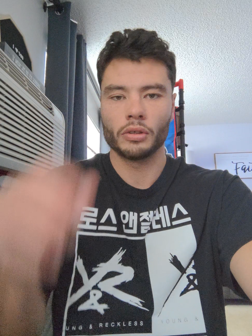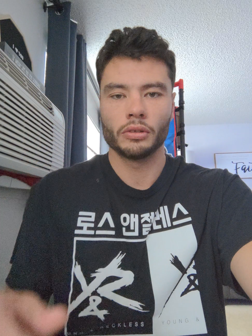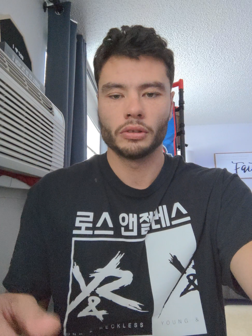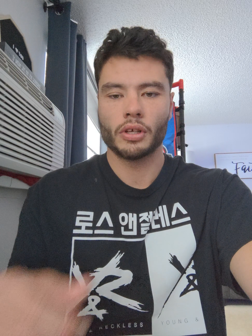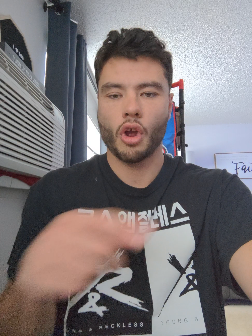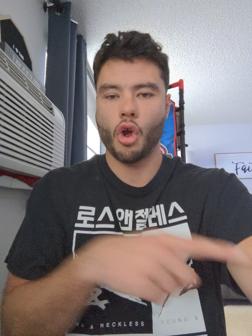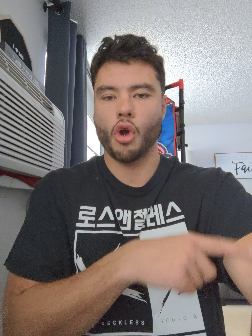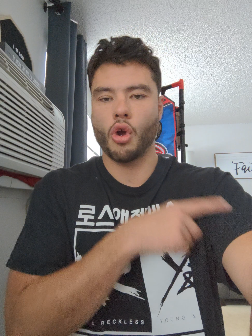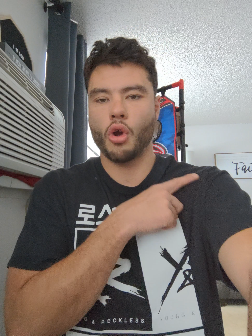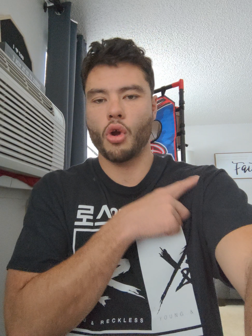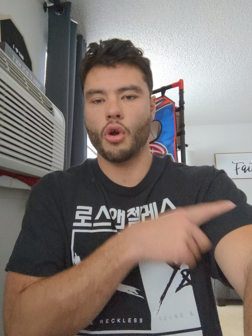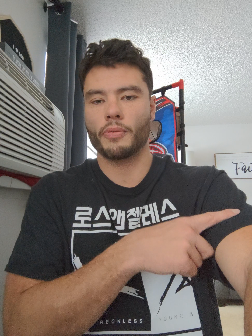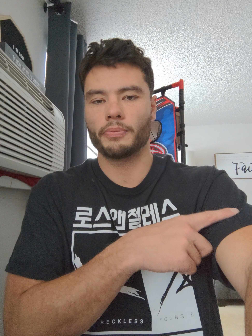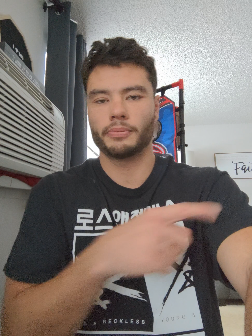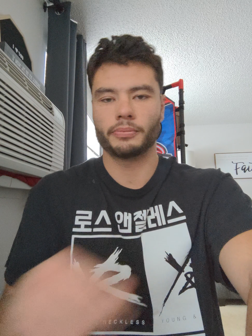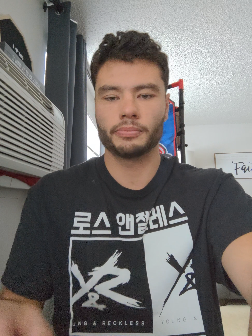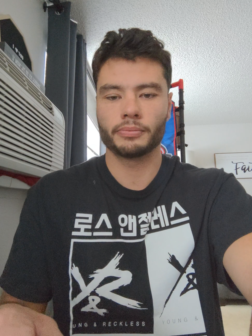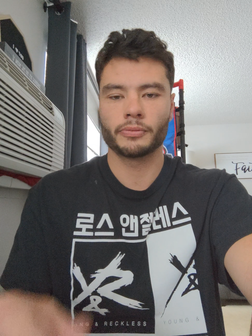arm